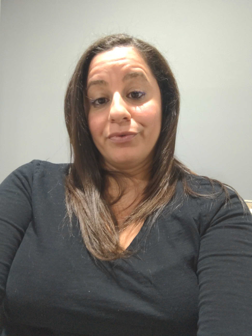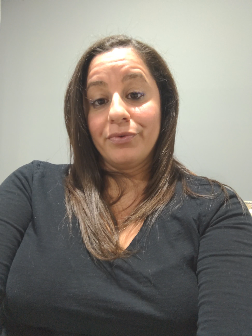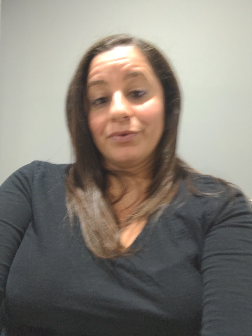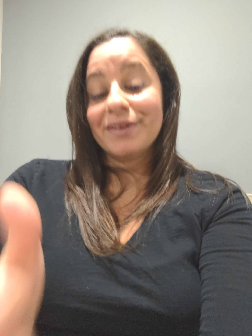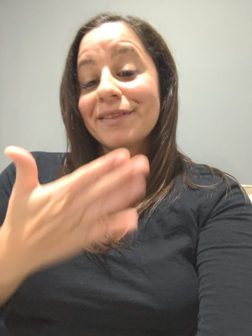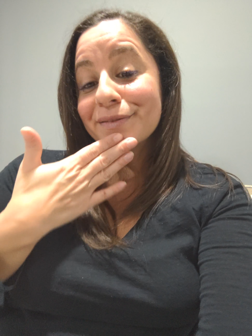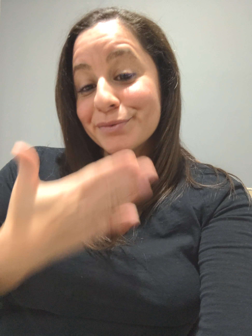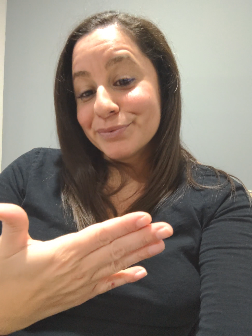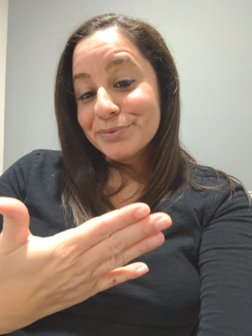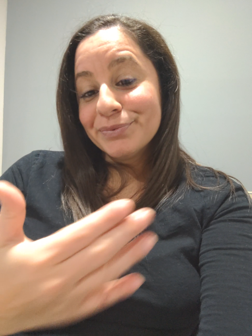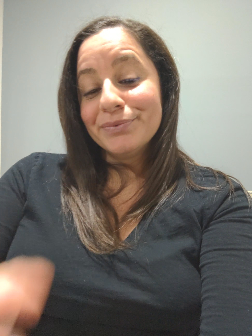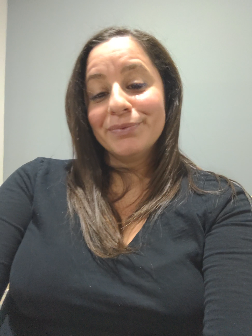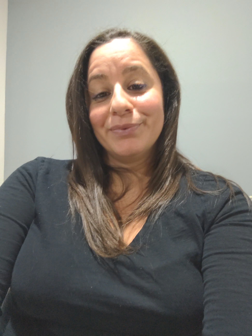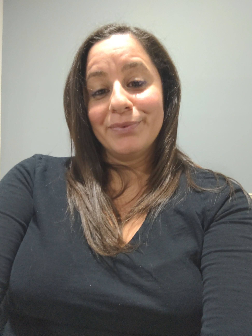thank you